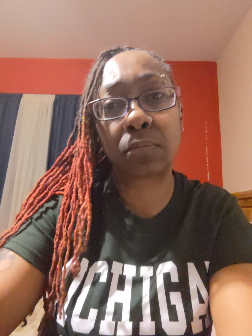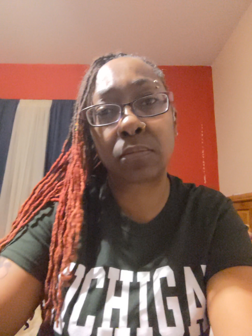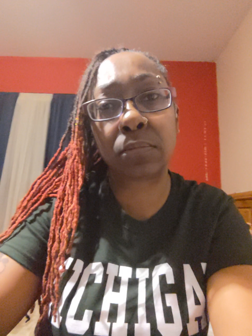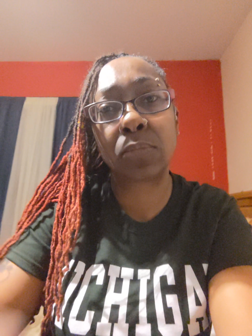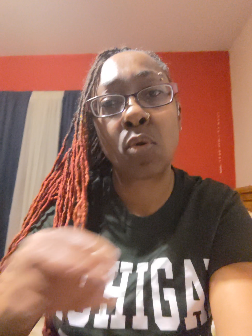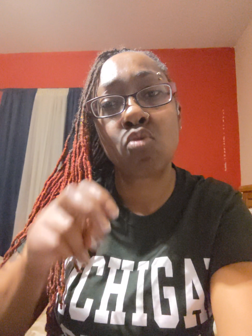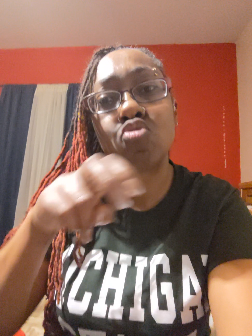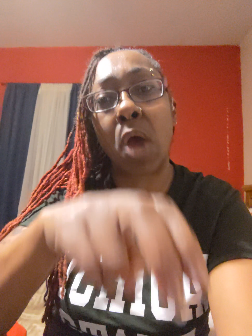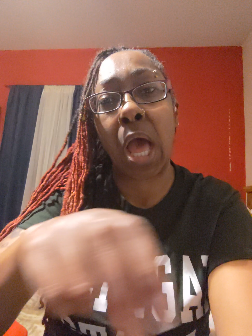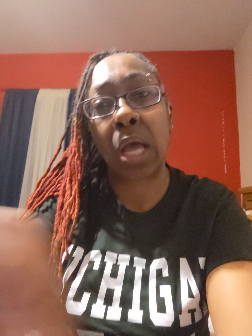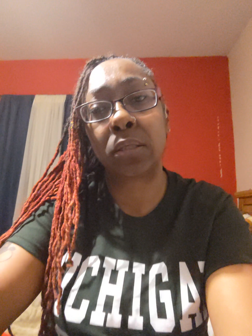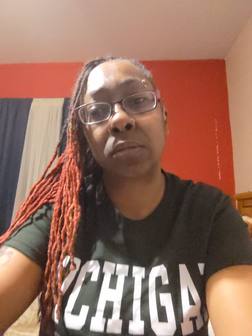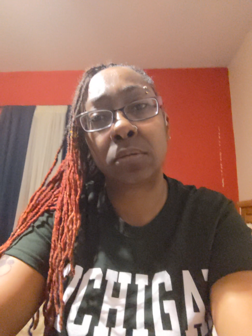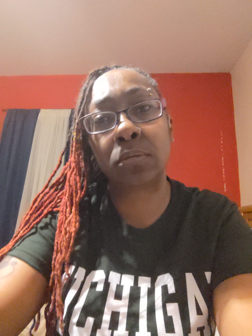ride